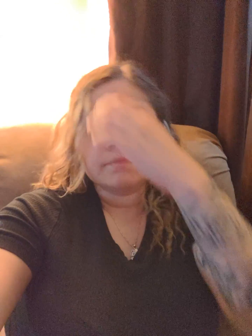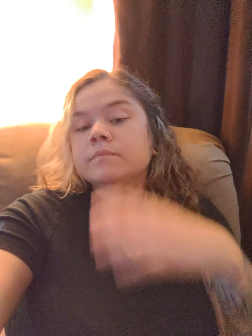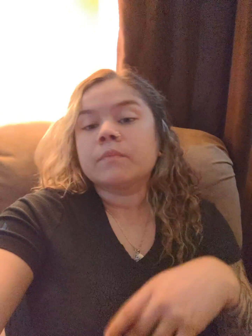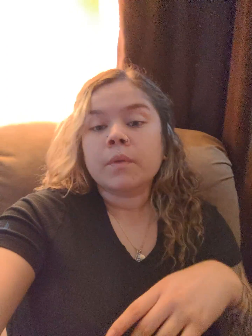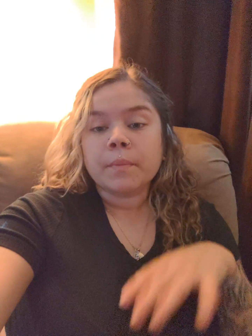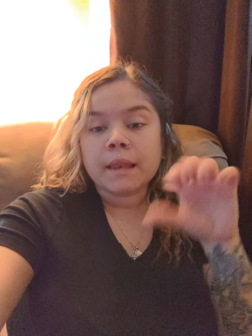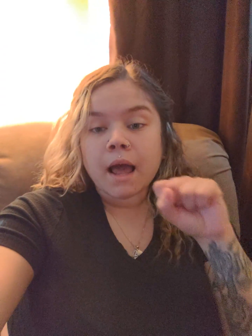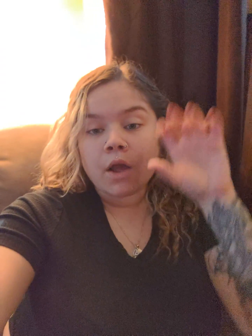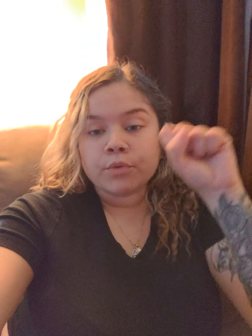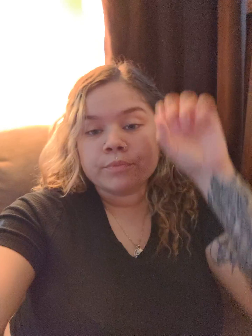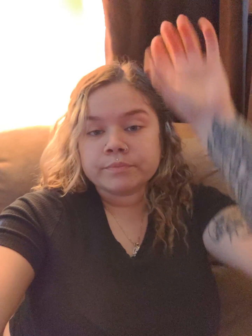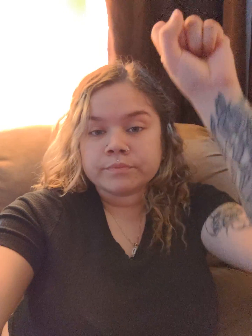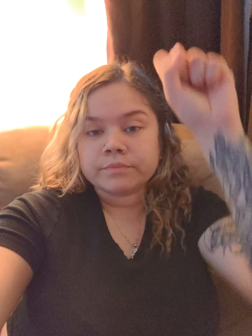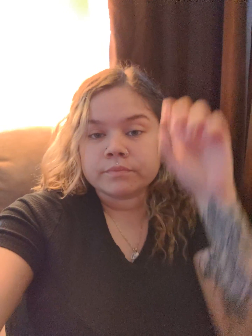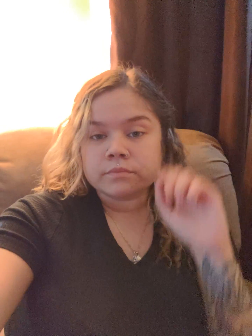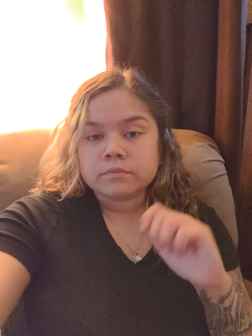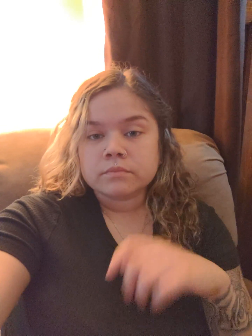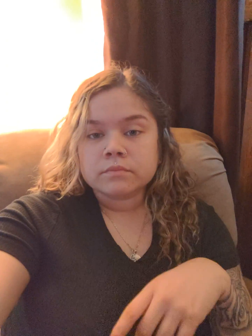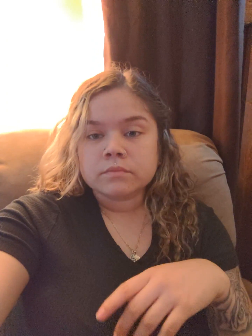ladder